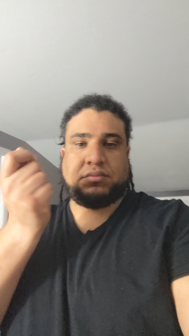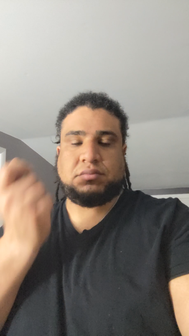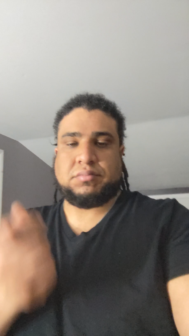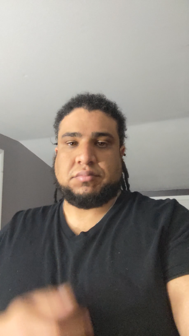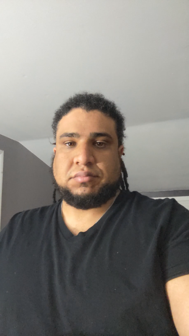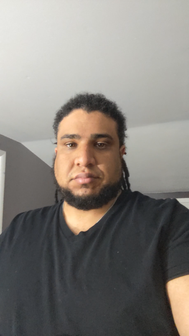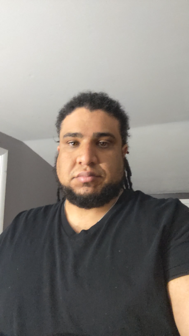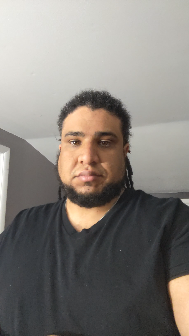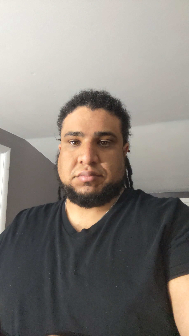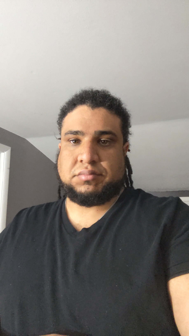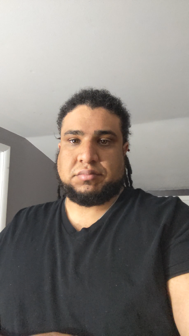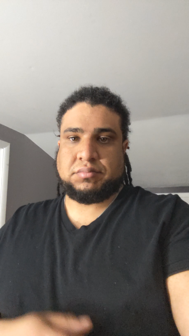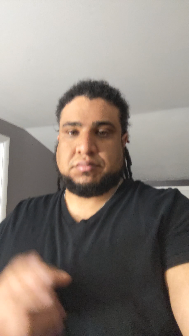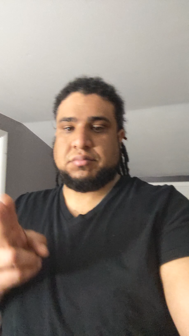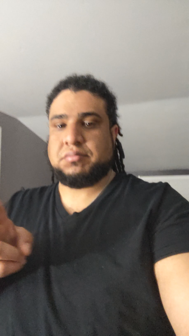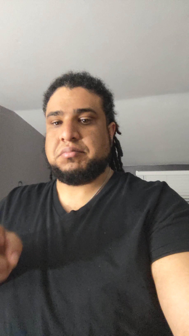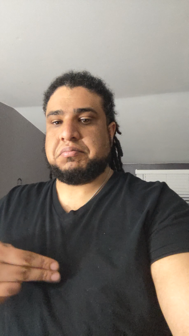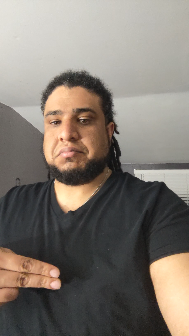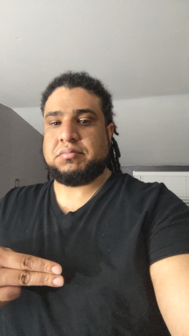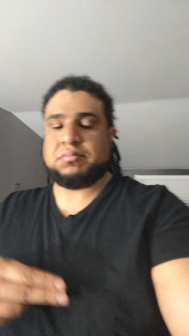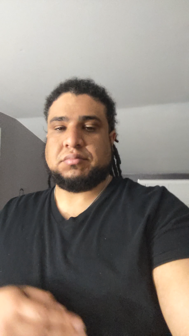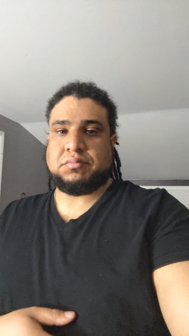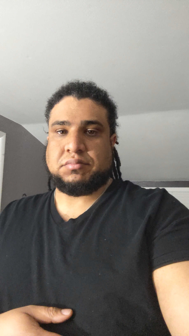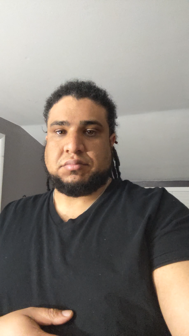belt